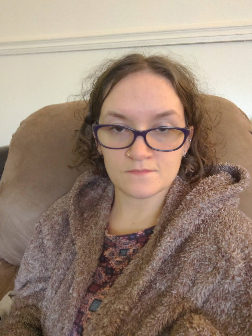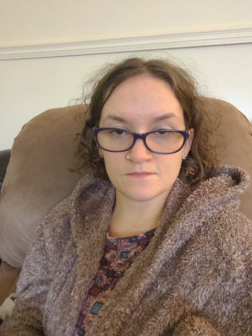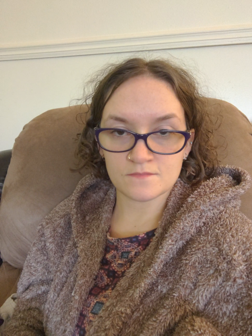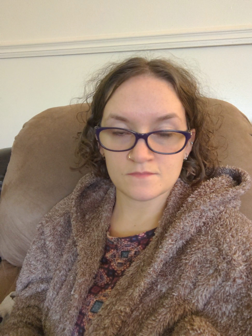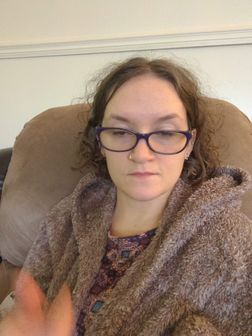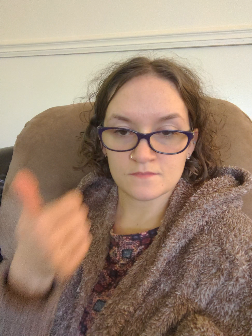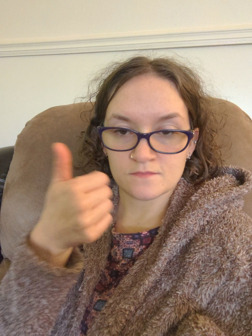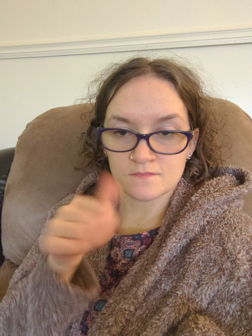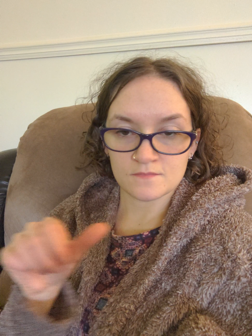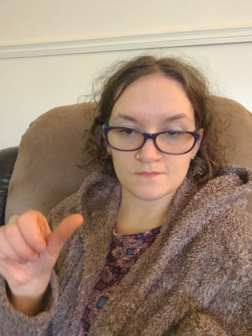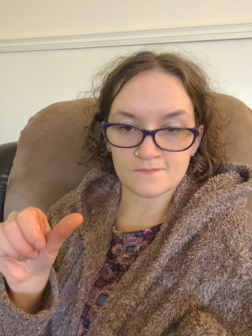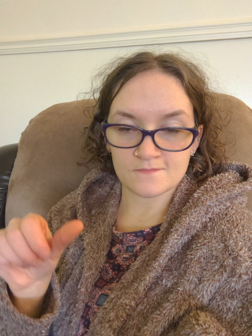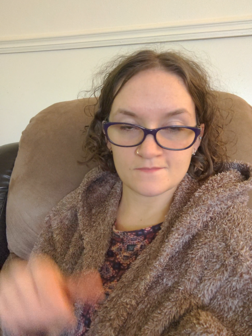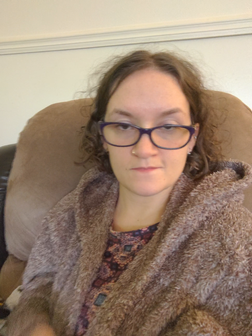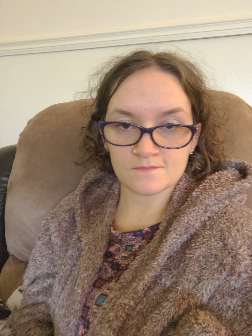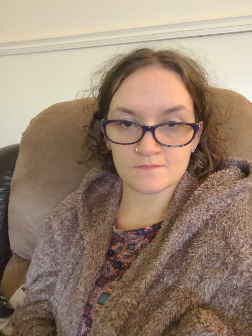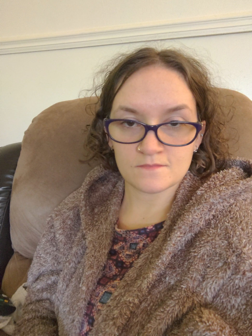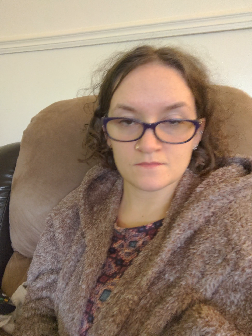any